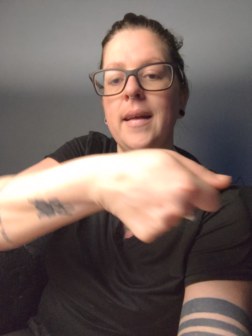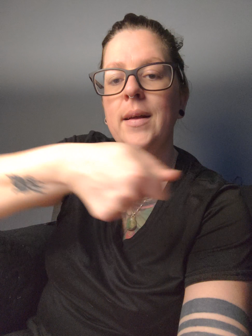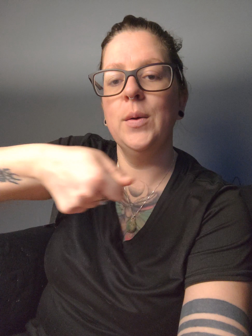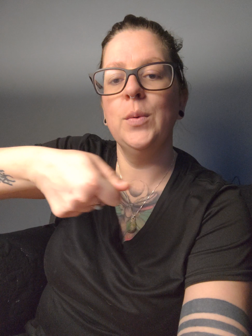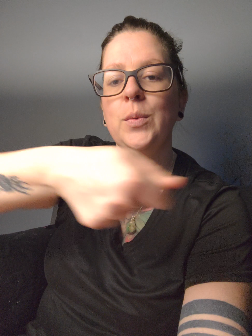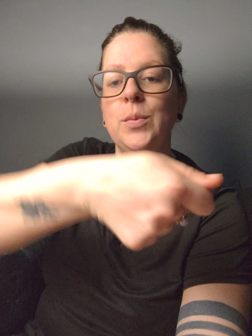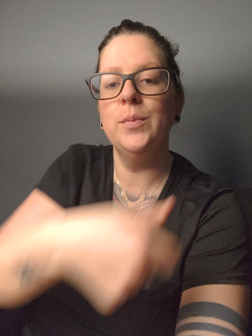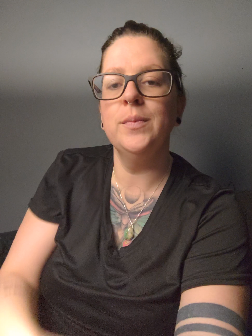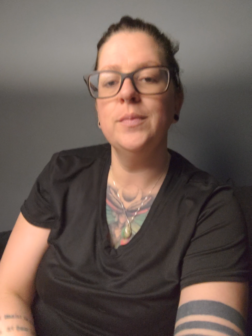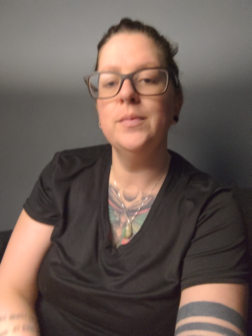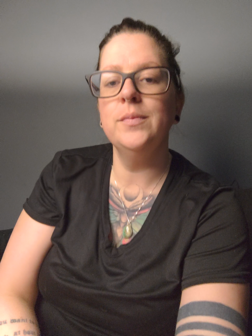vacuum